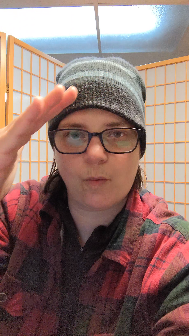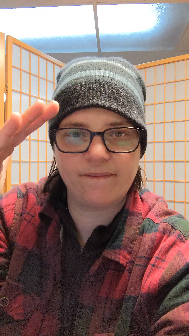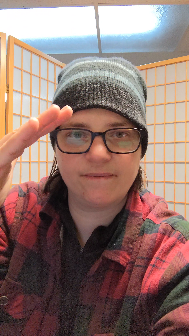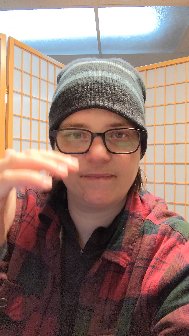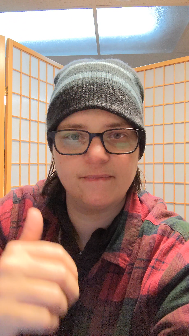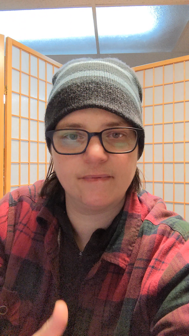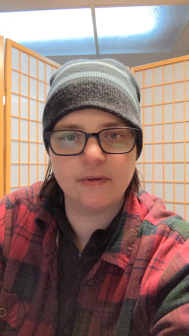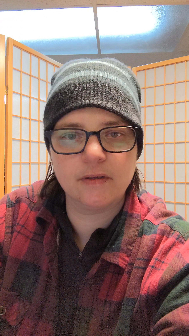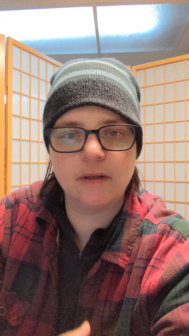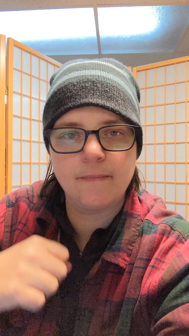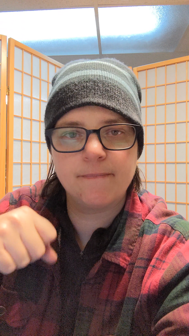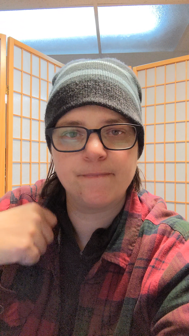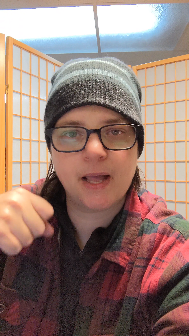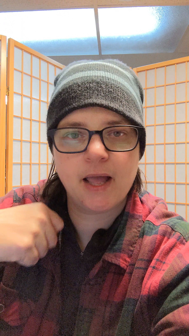bicycle